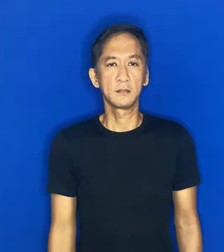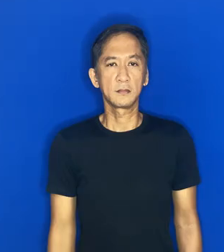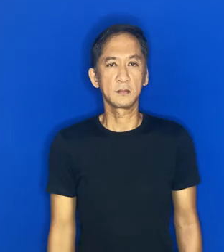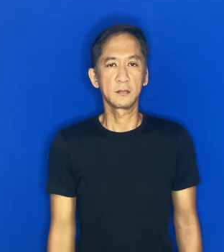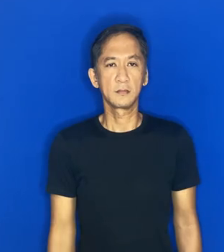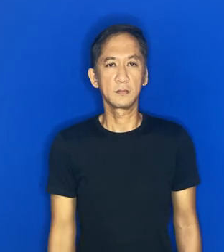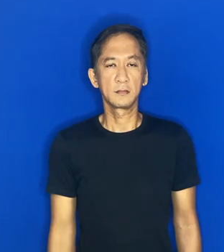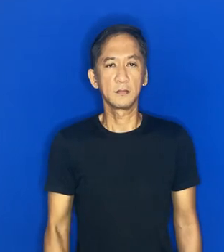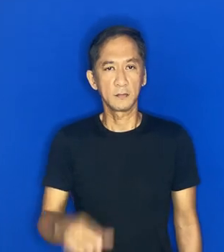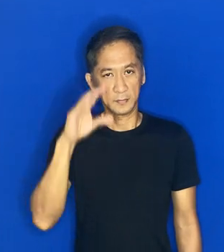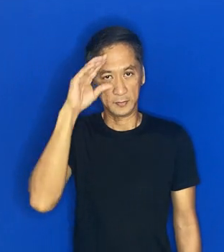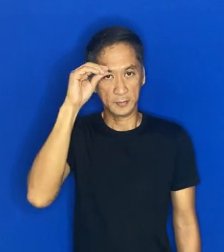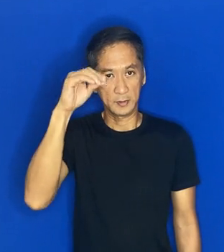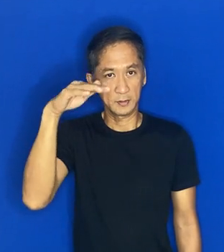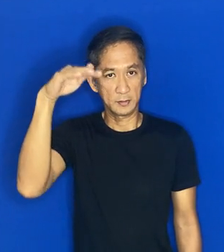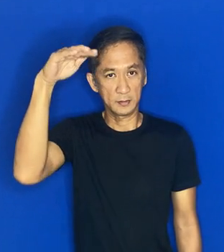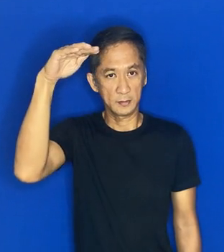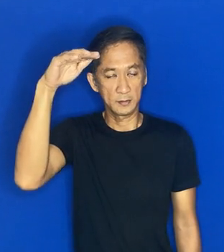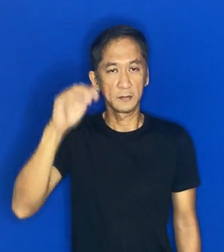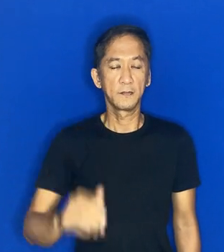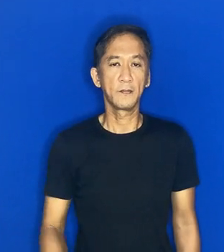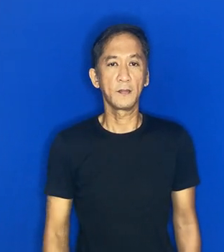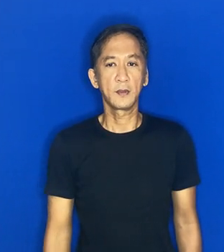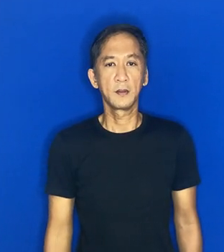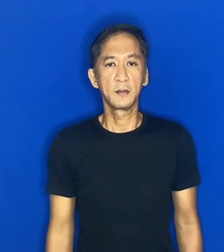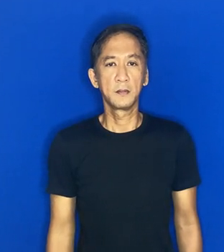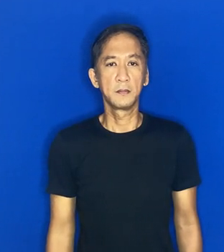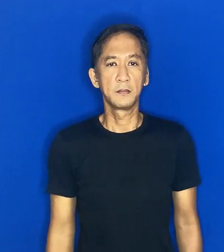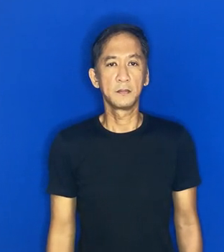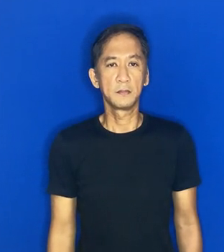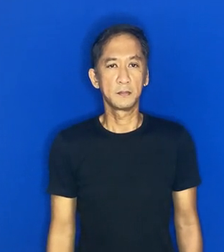man